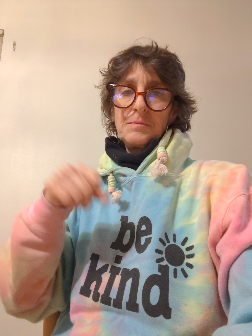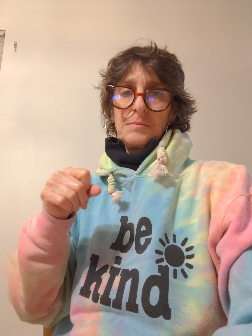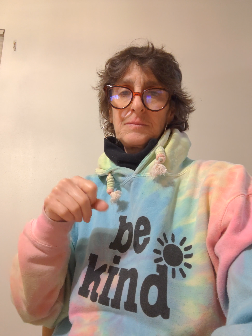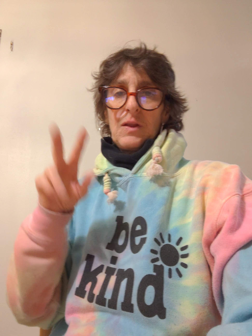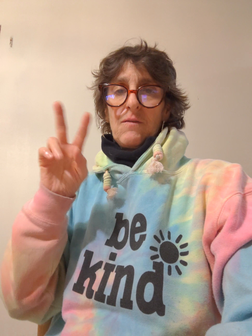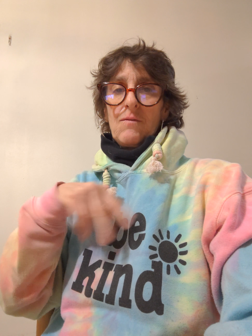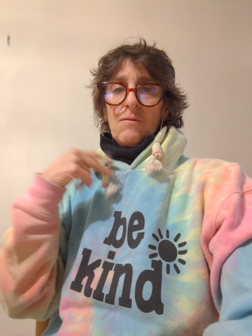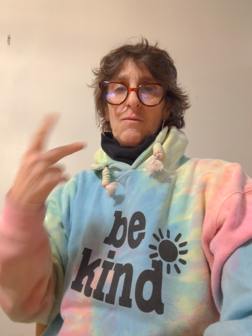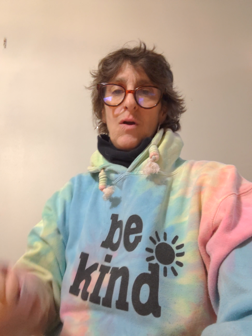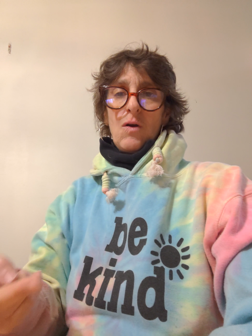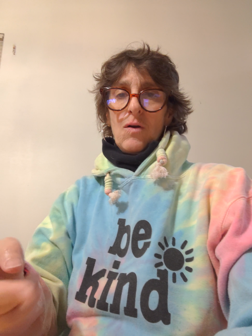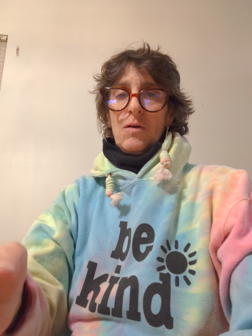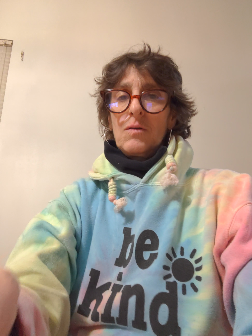fall